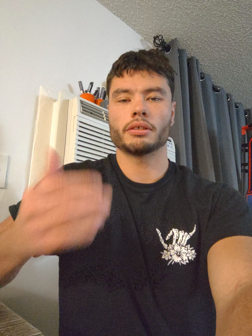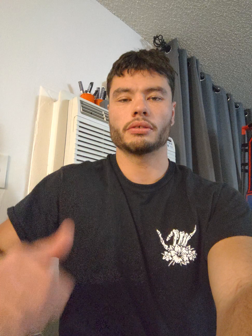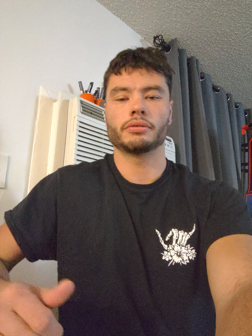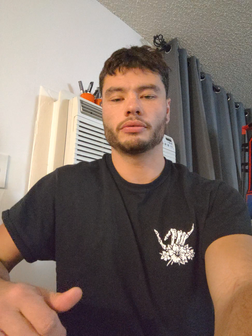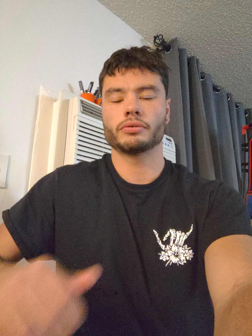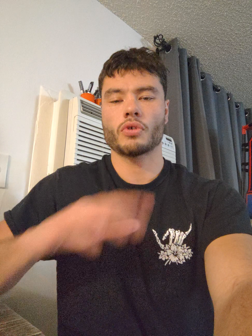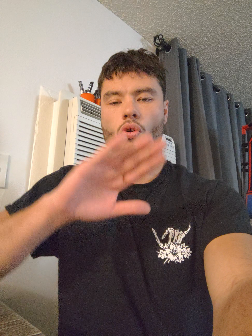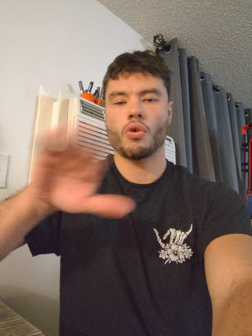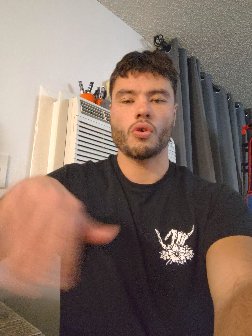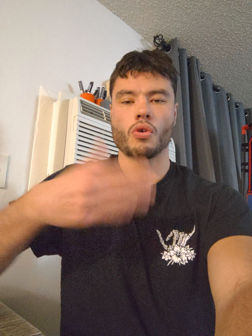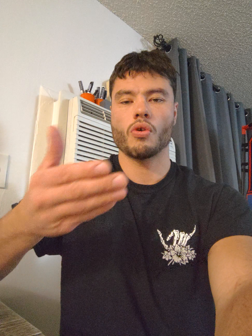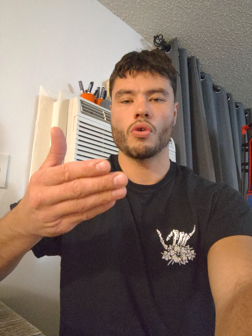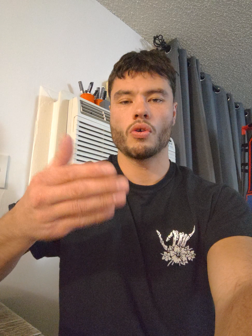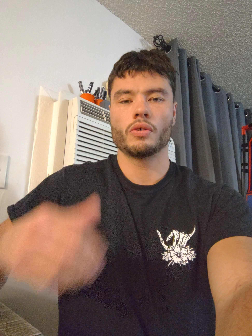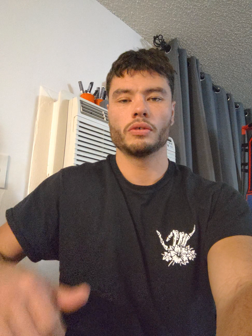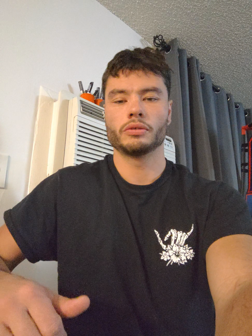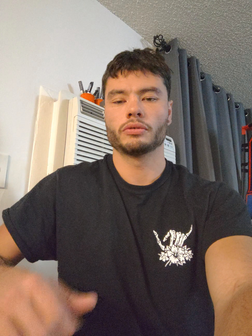all